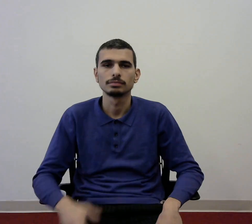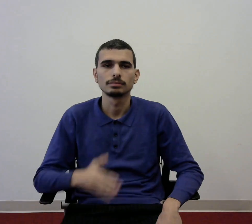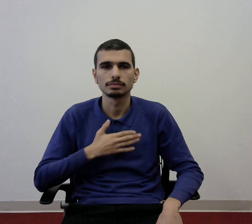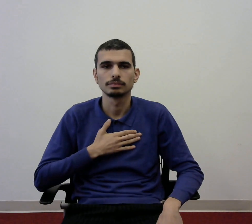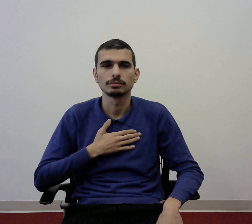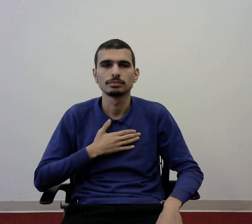mən